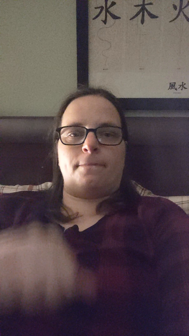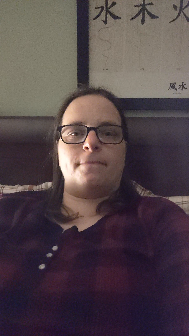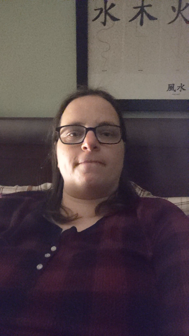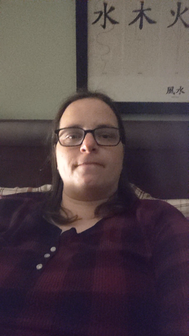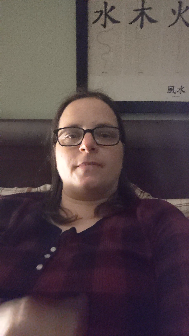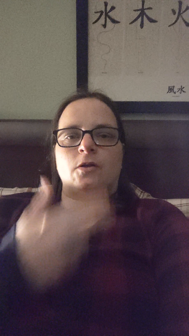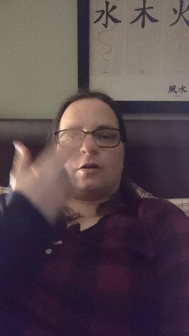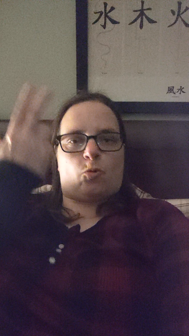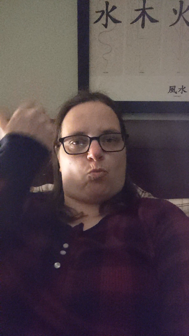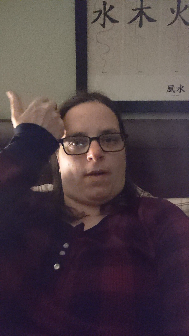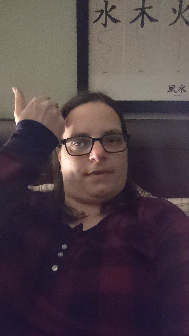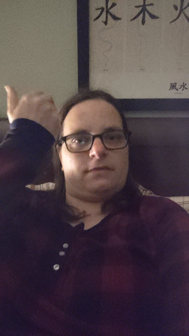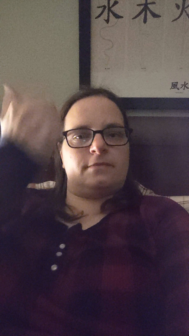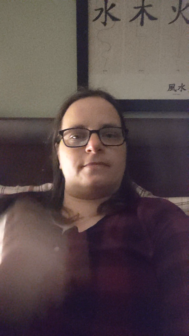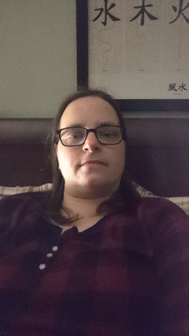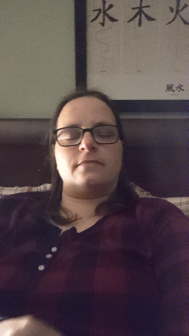rabbit